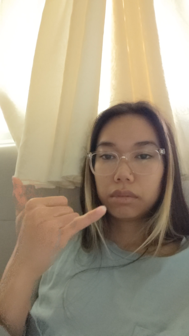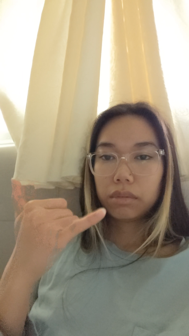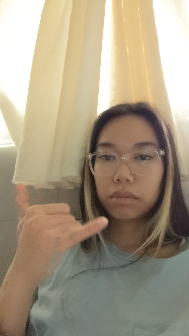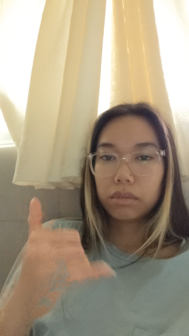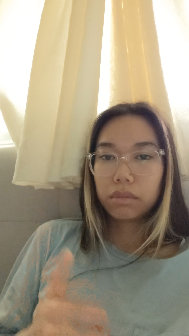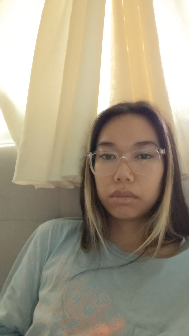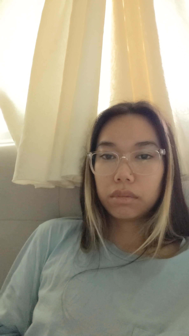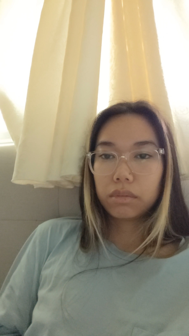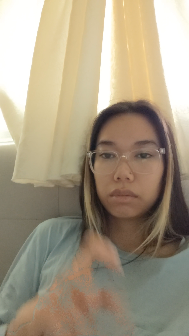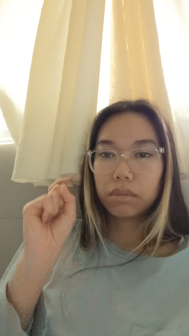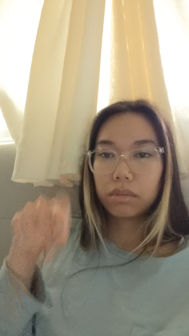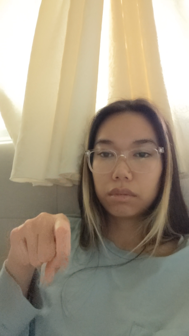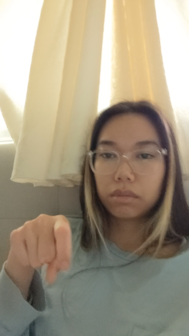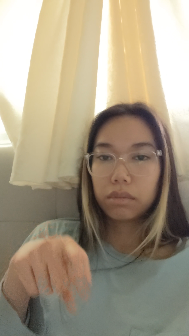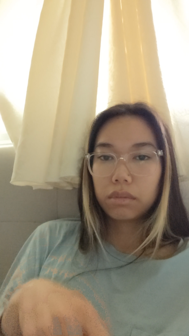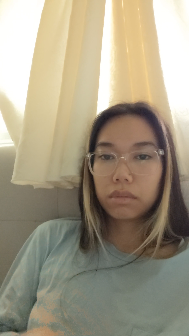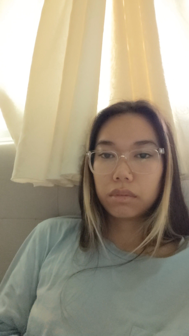must